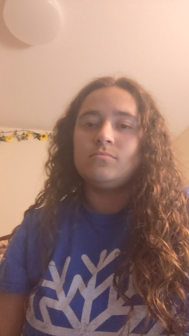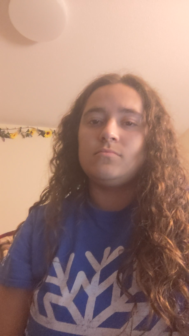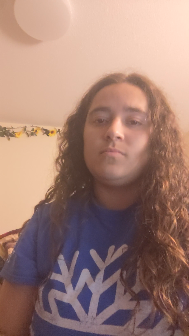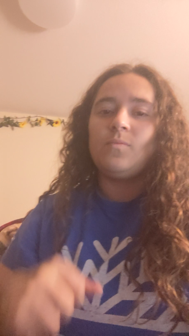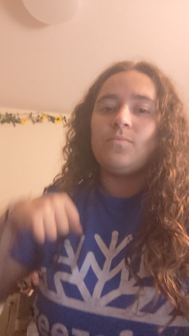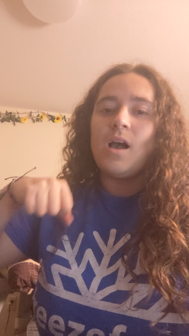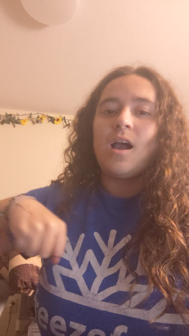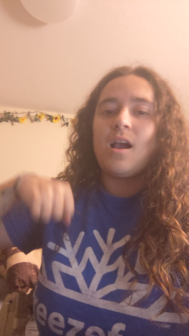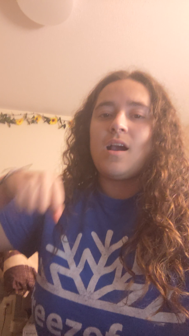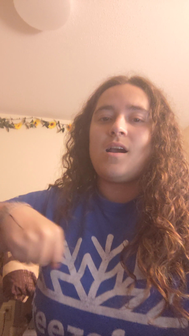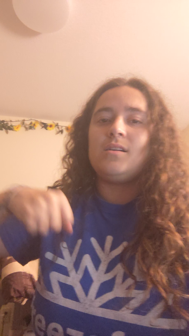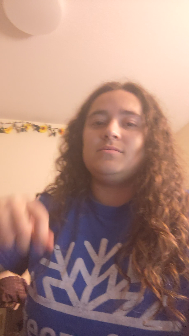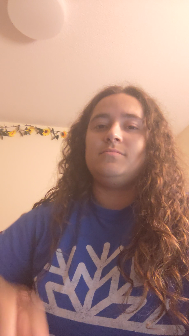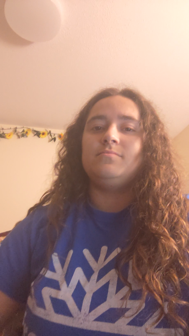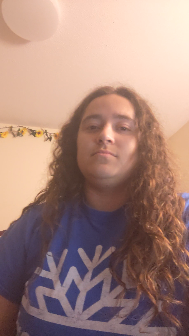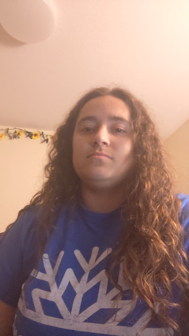bicycle